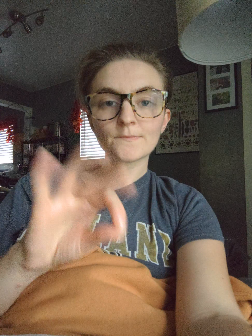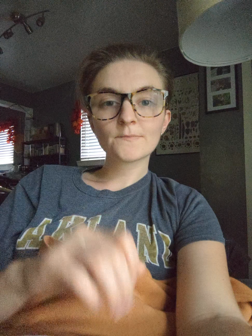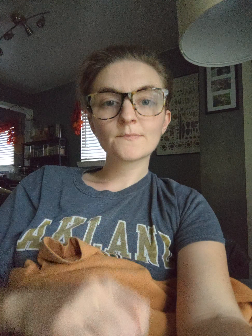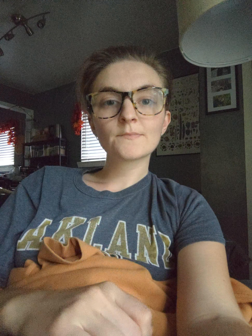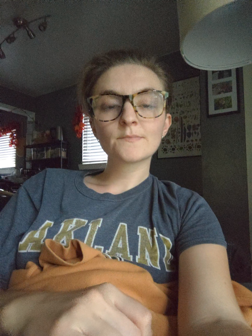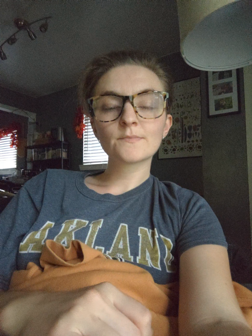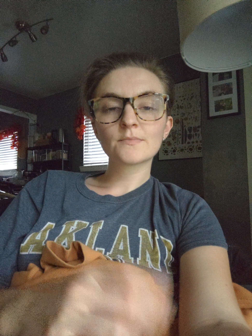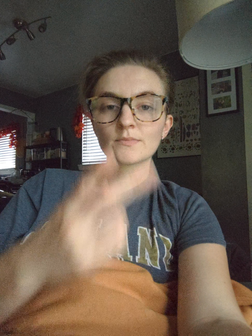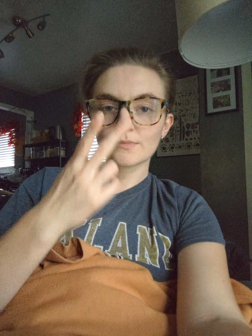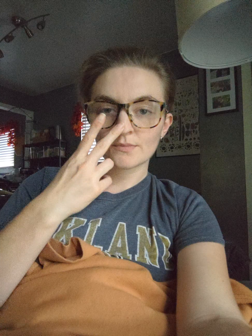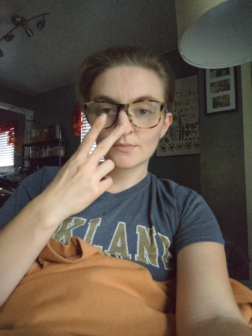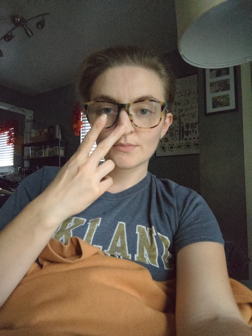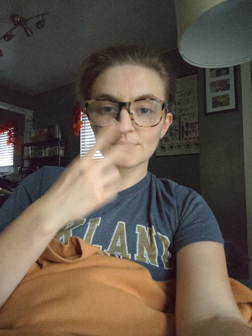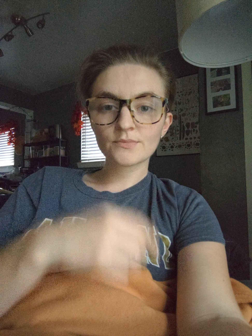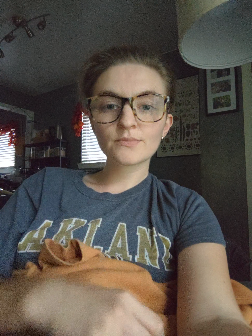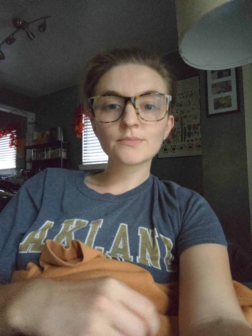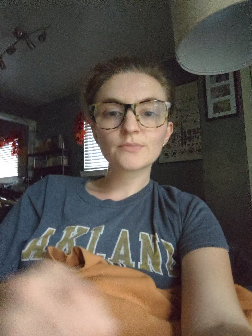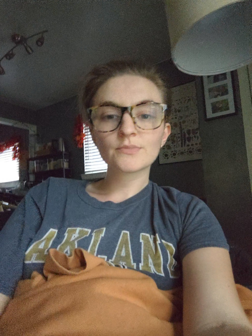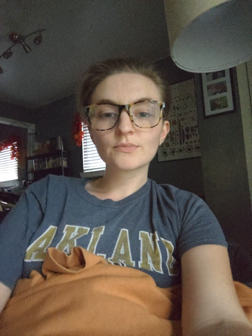penis